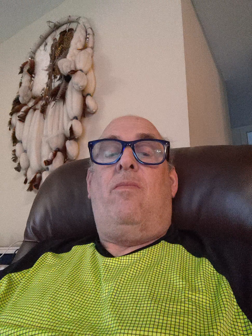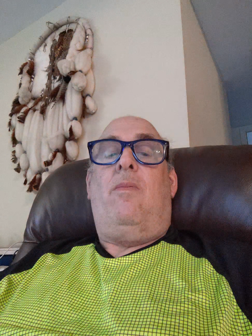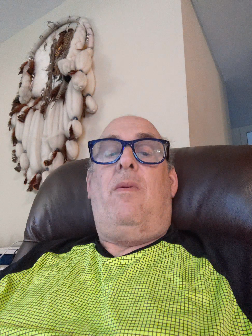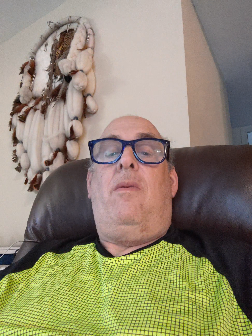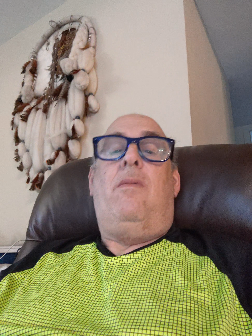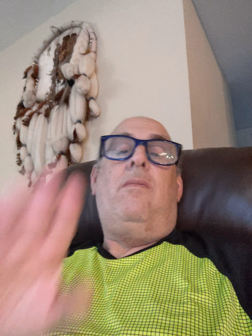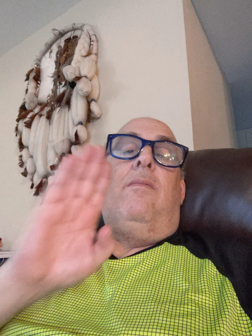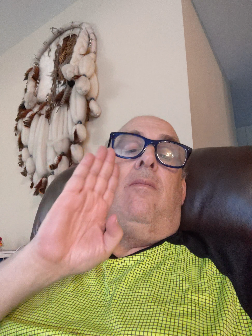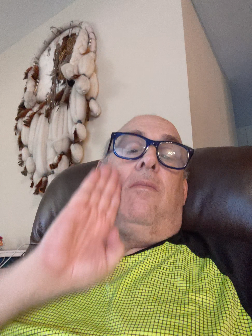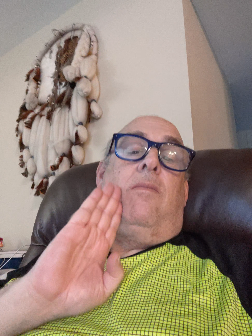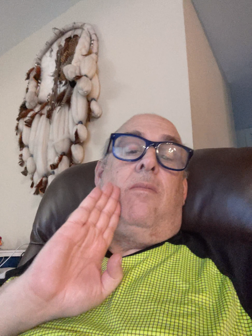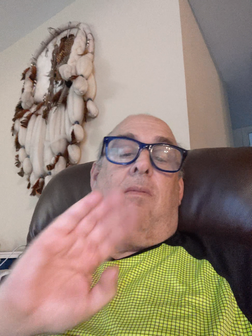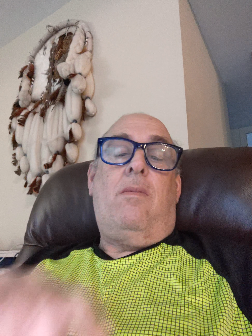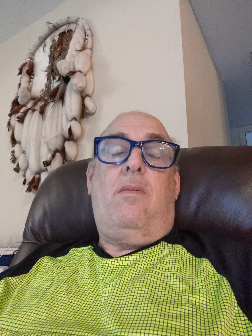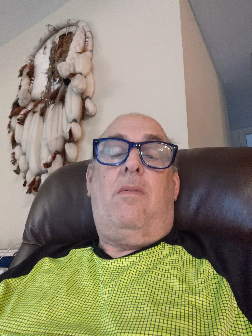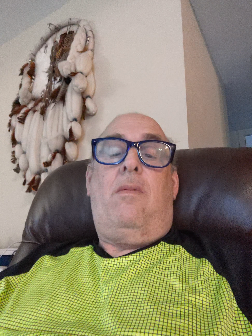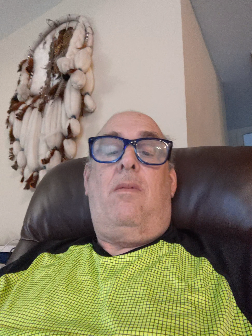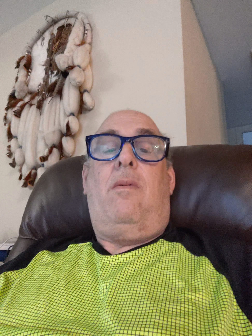brown